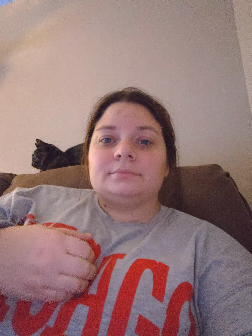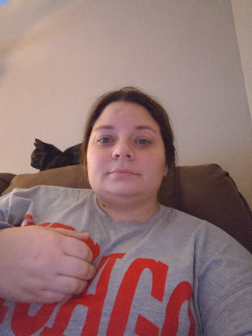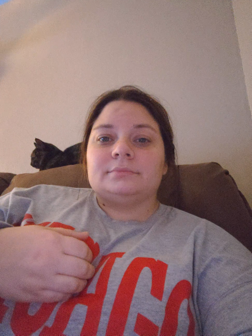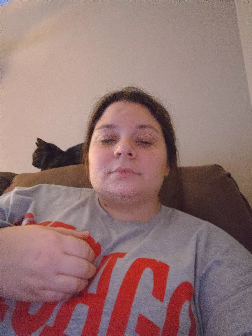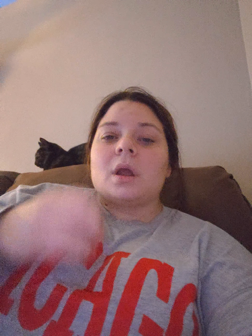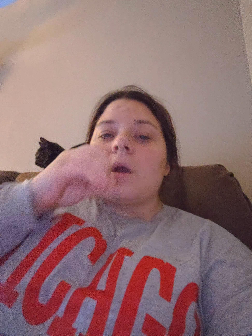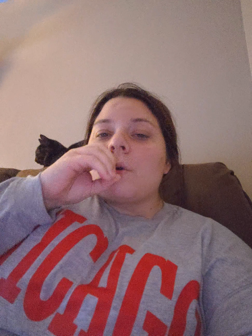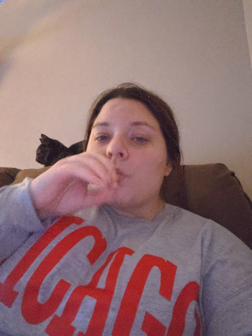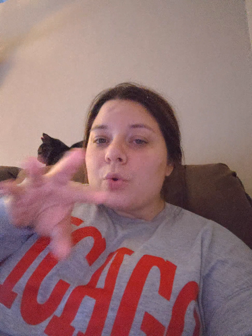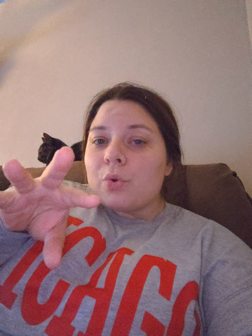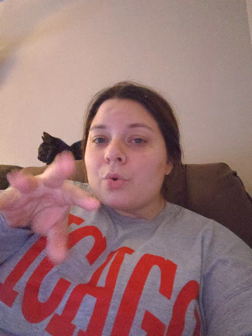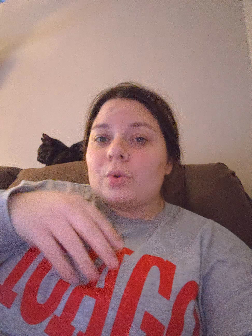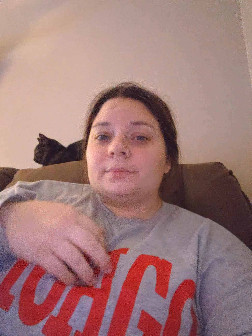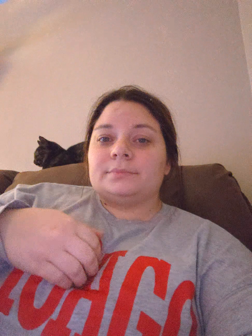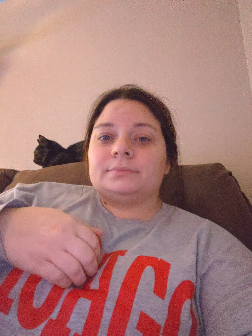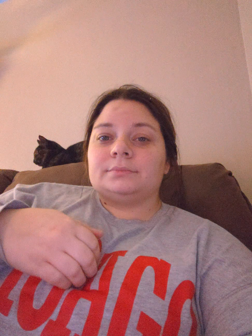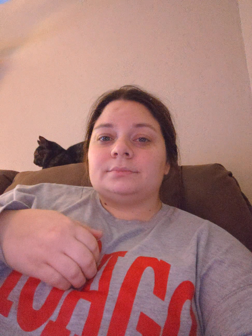blow